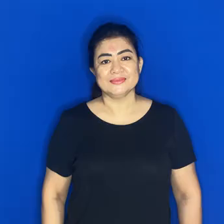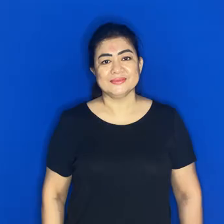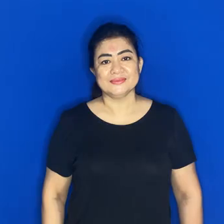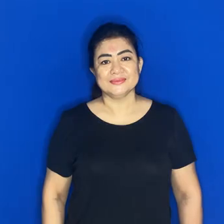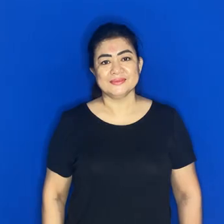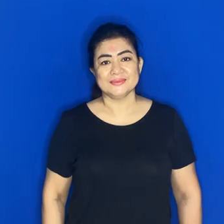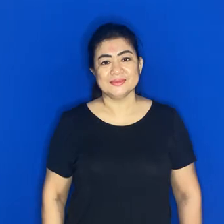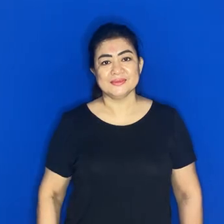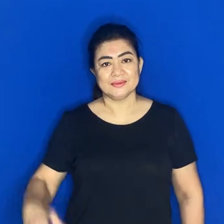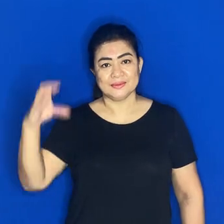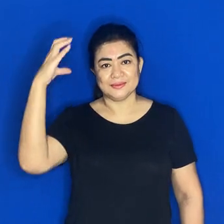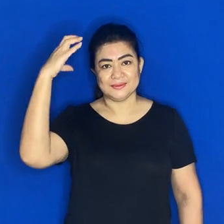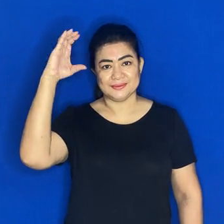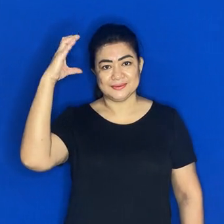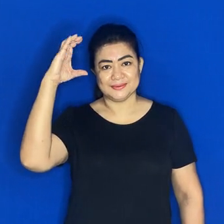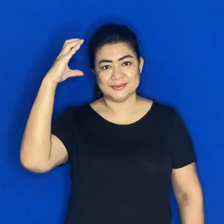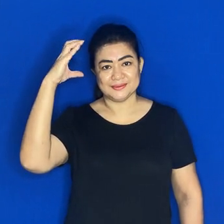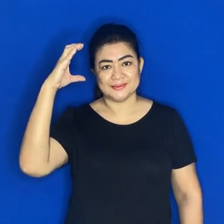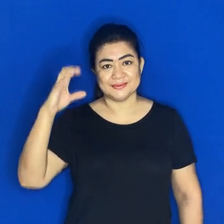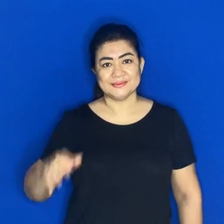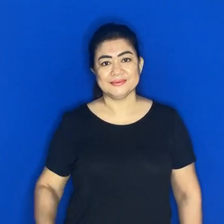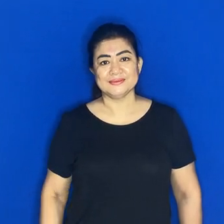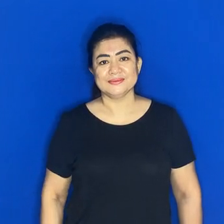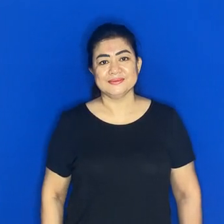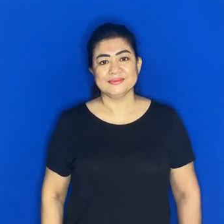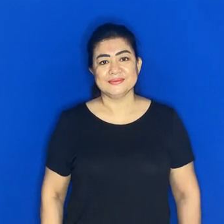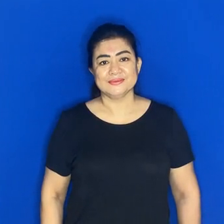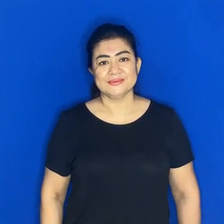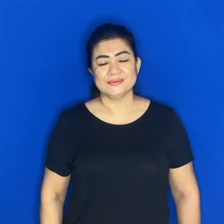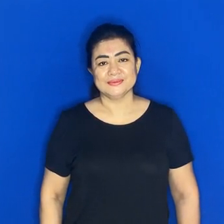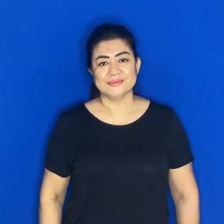cousin